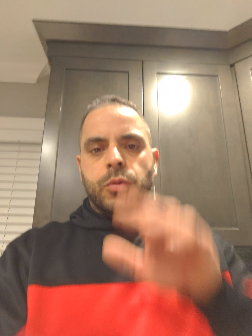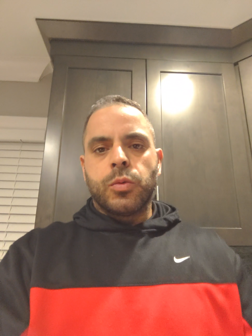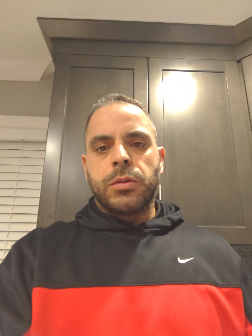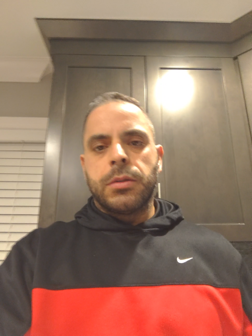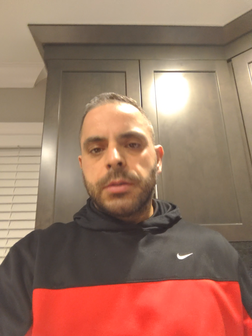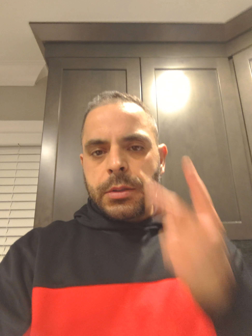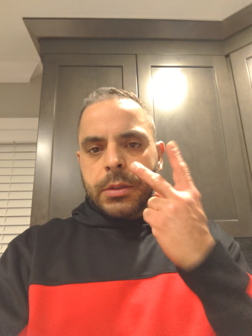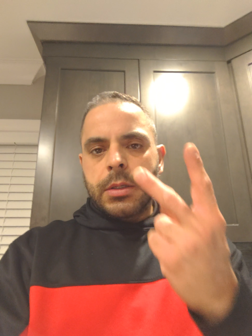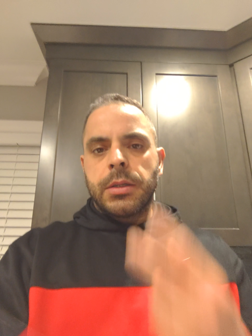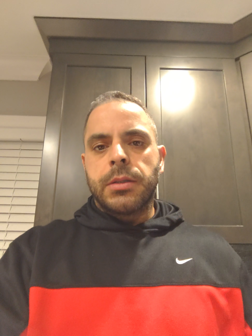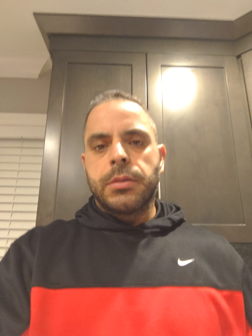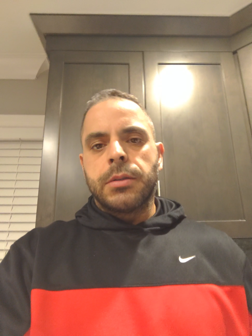see